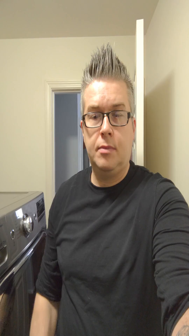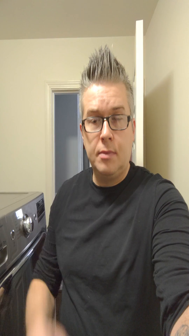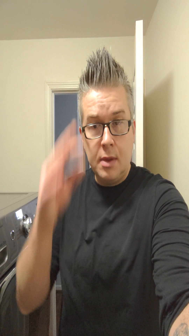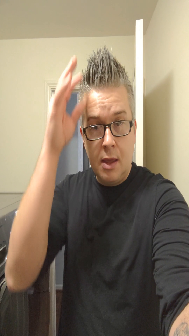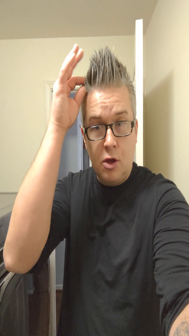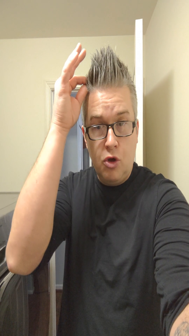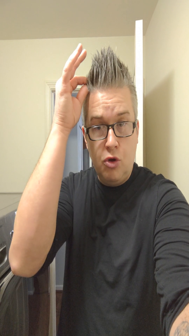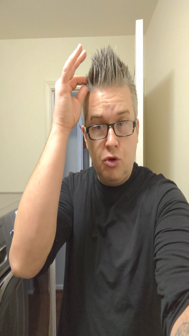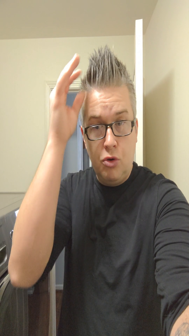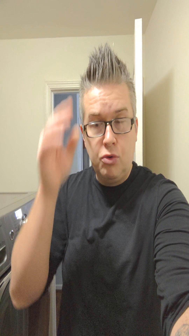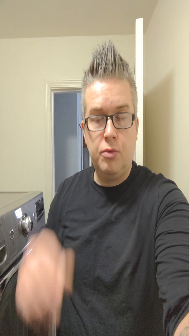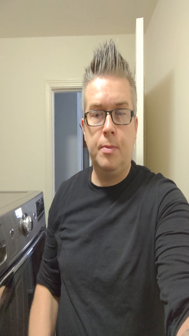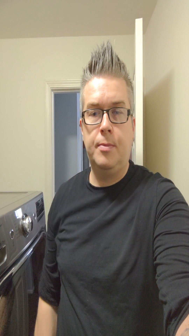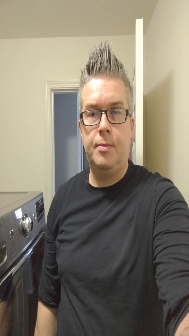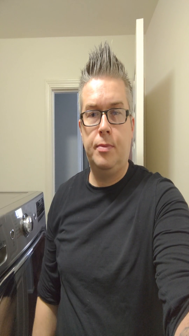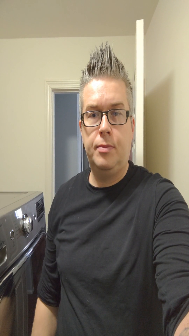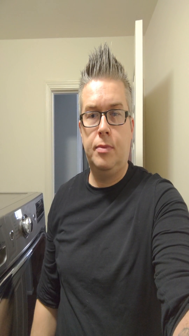hair